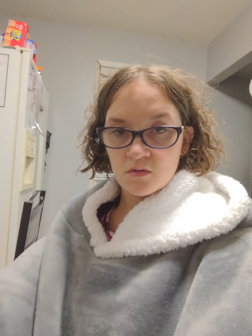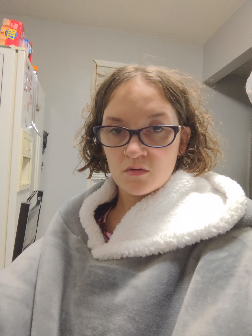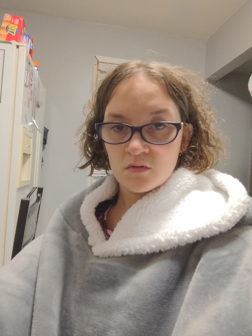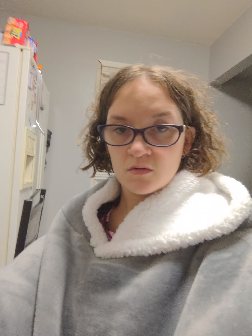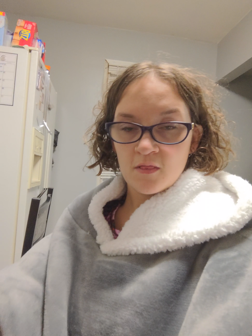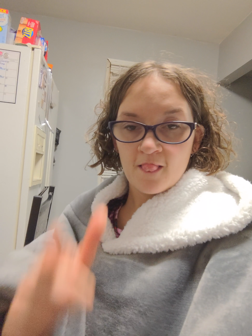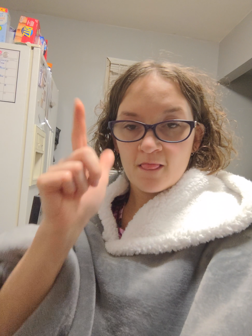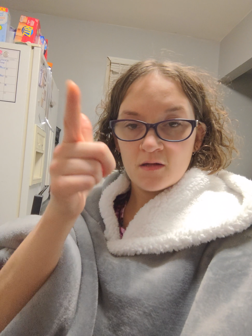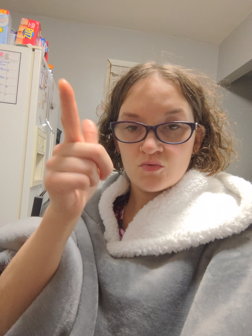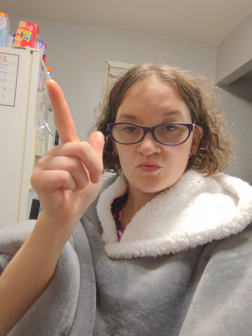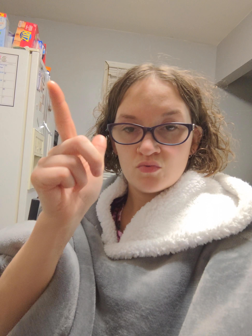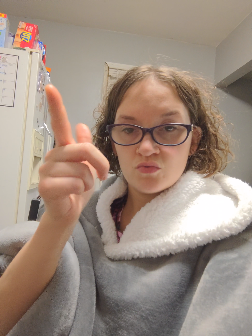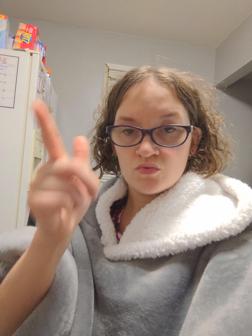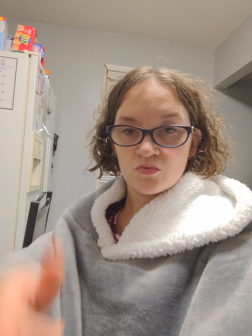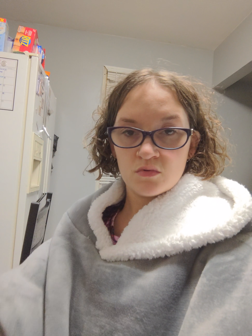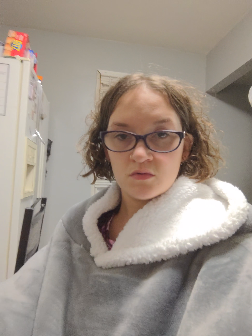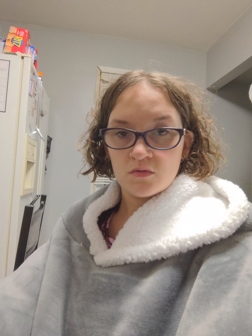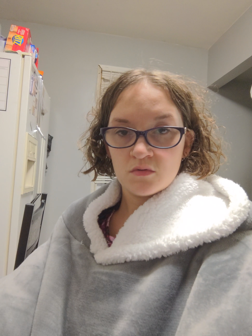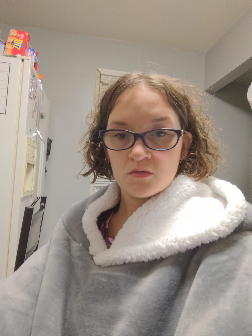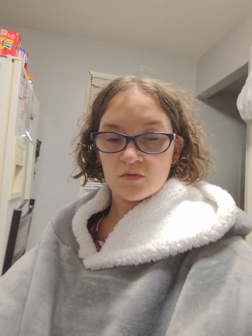later